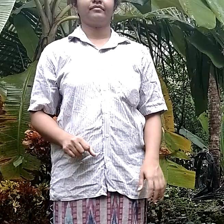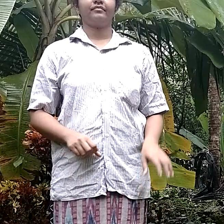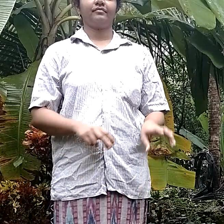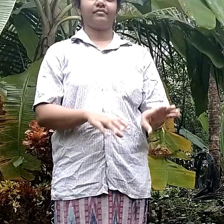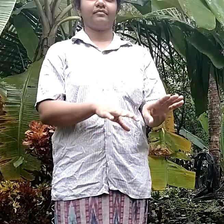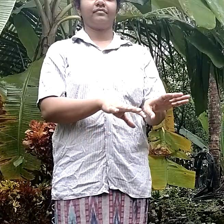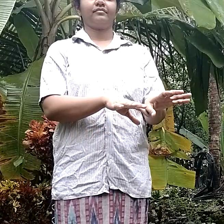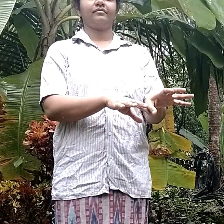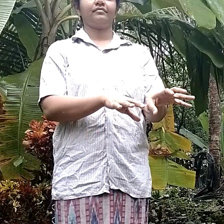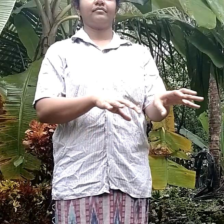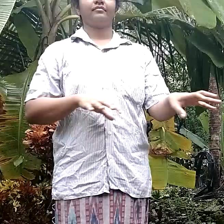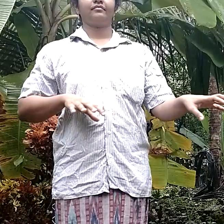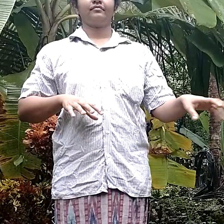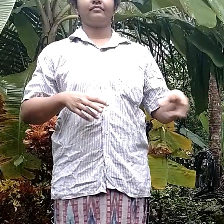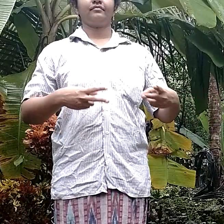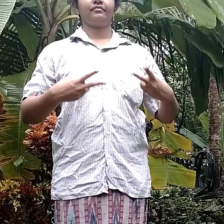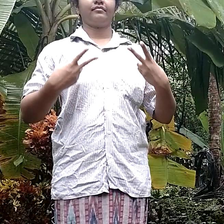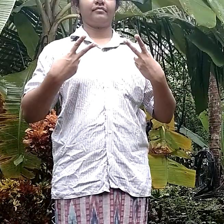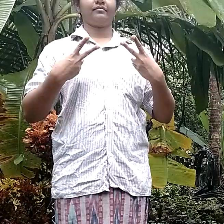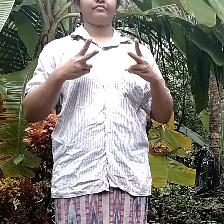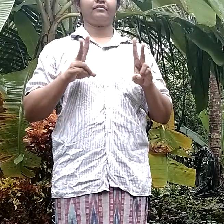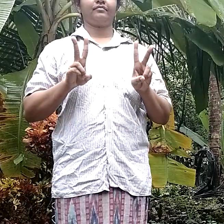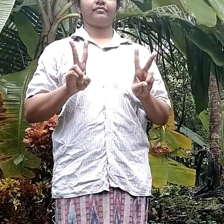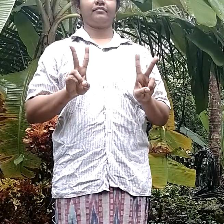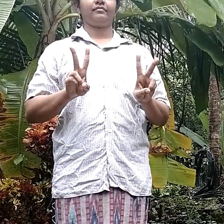Animal